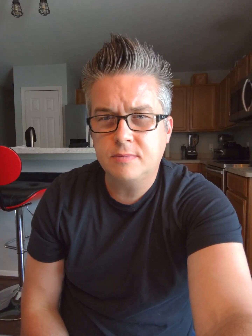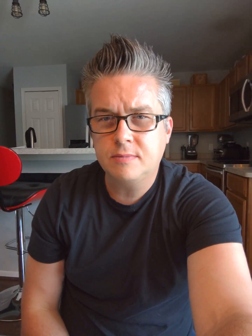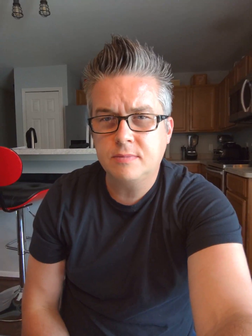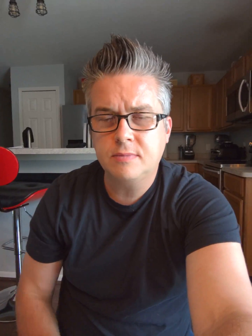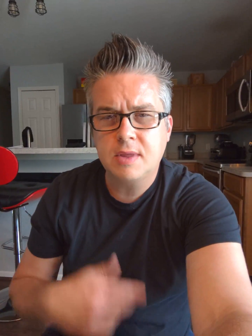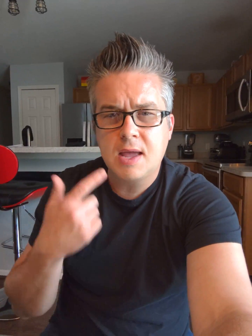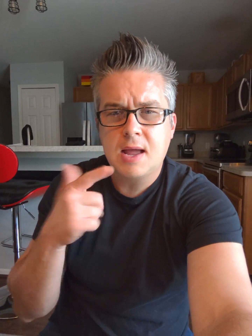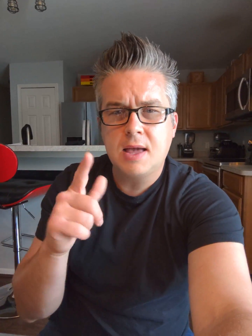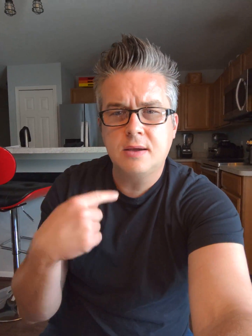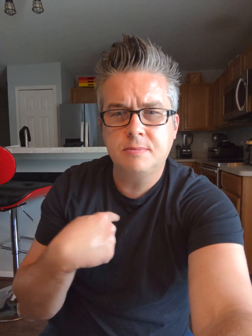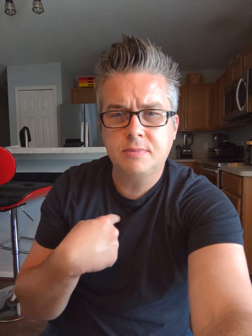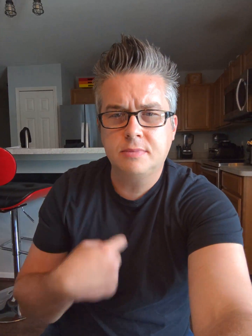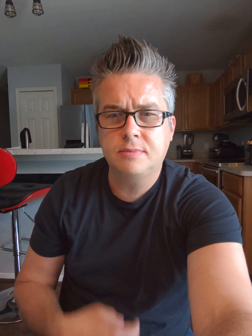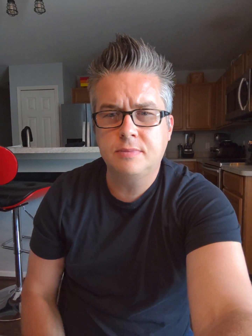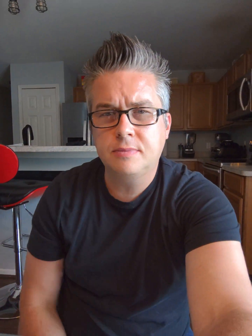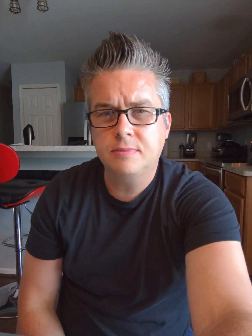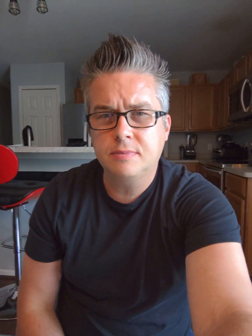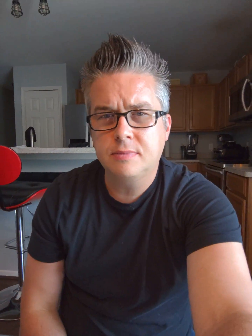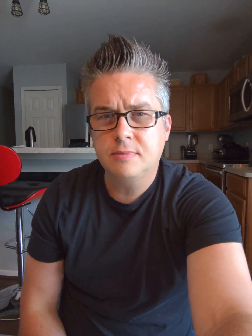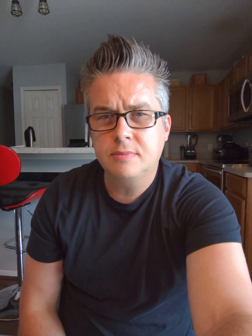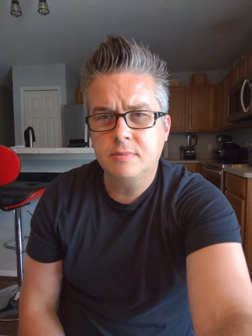let me